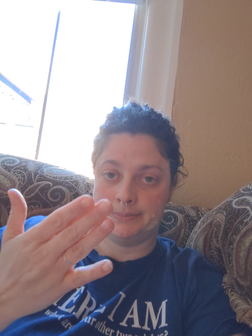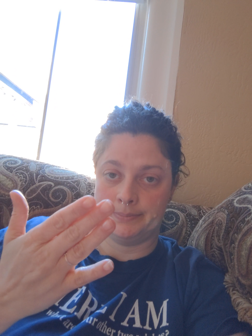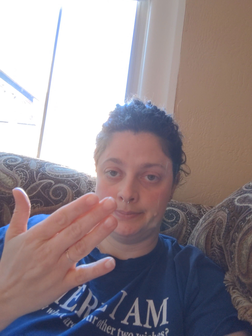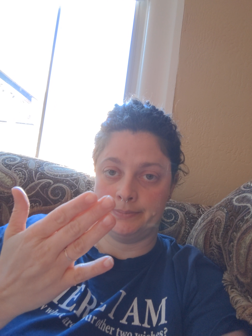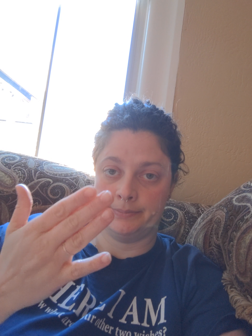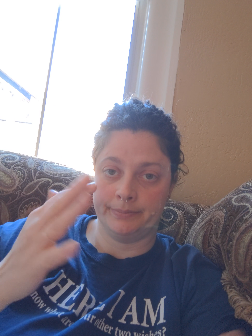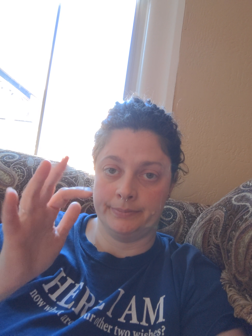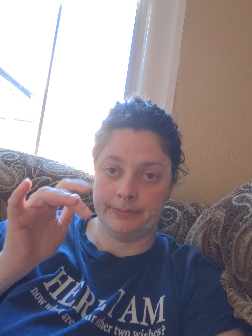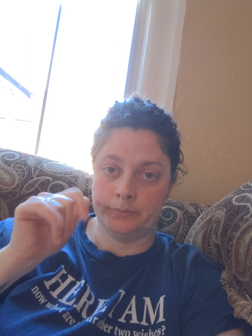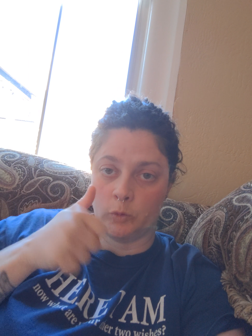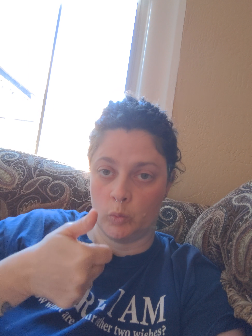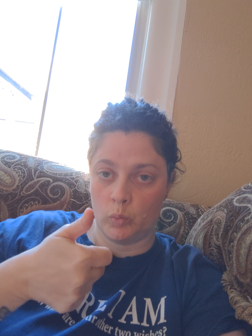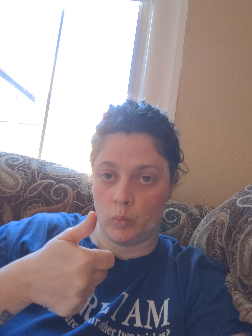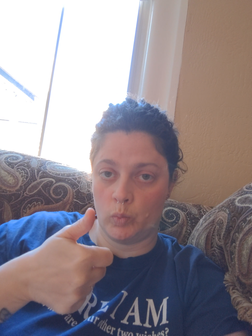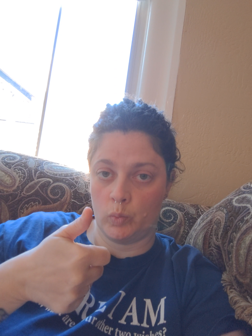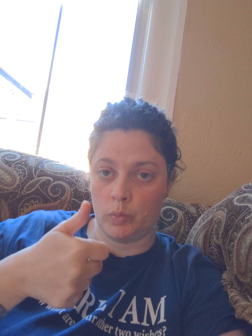tomorrow